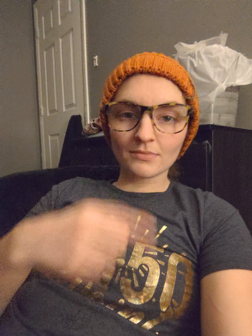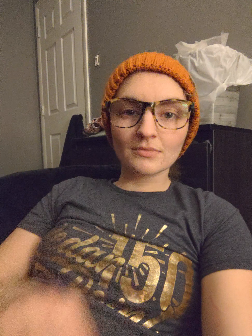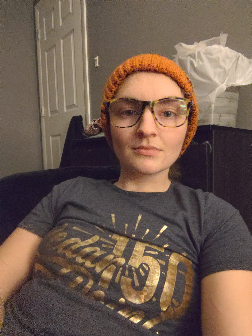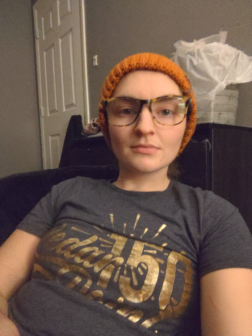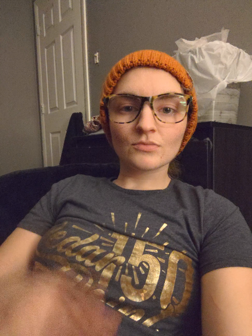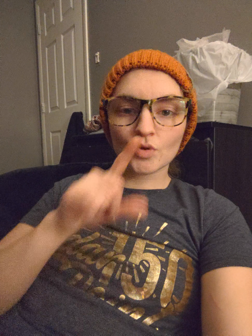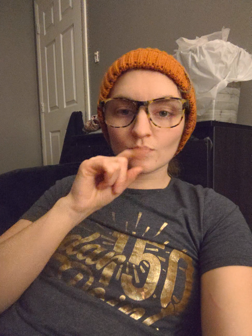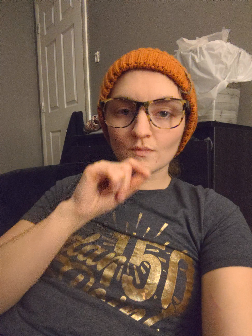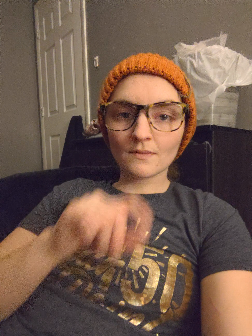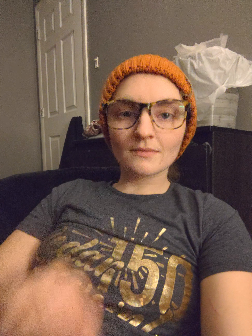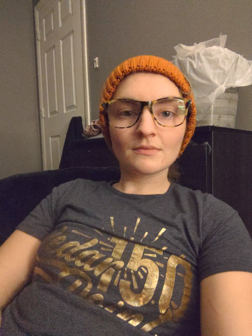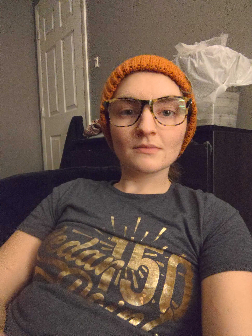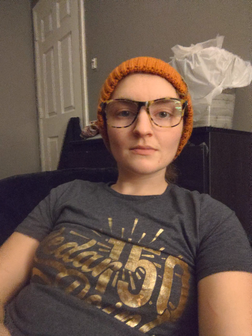bird